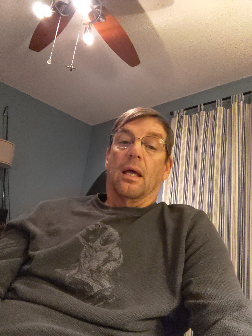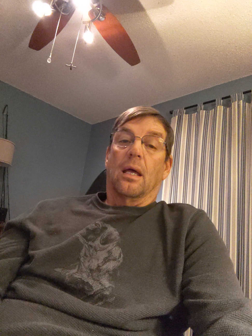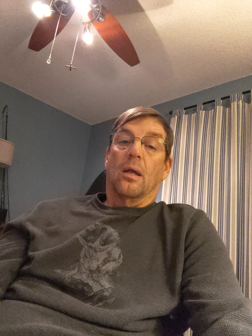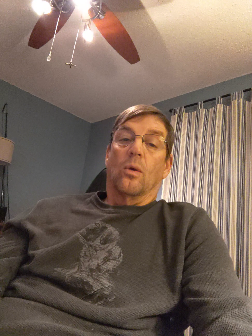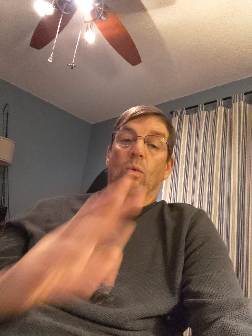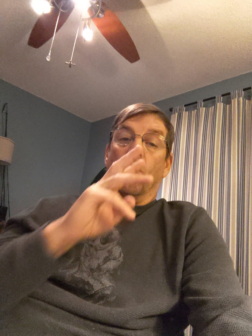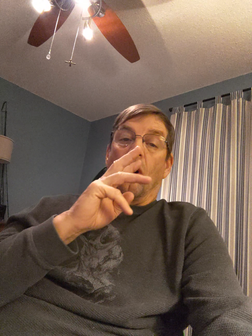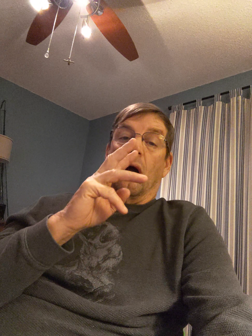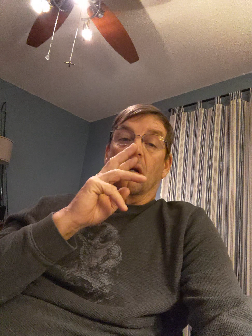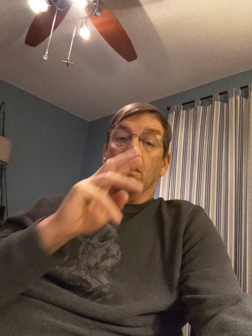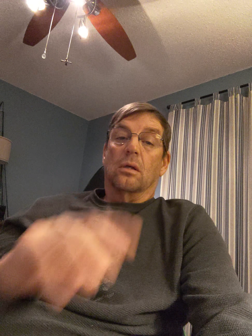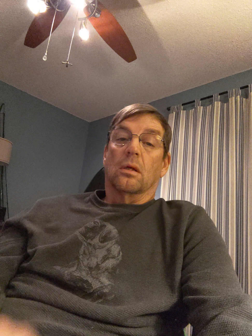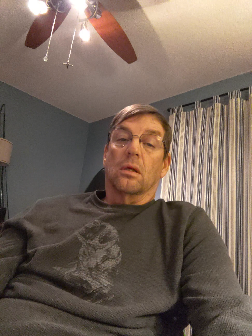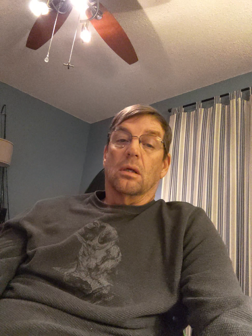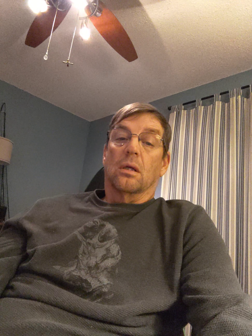water